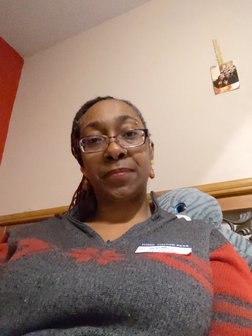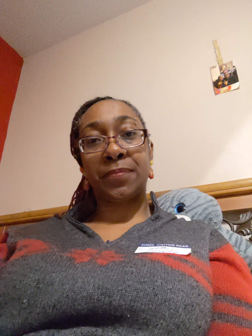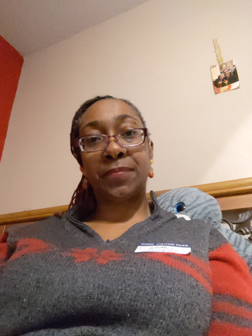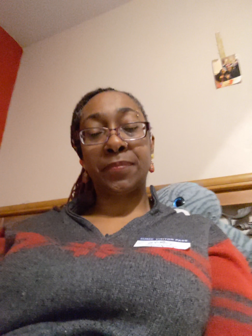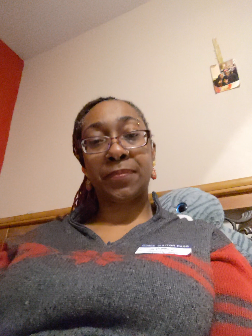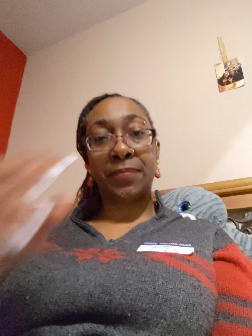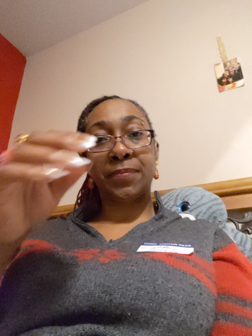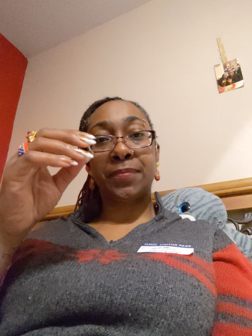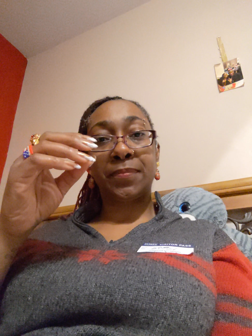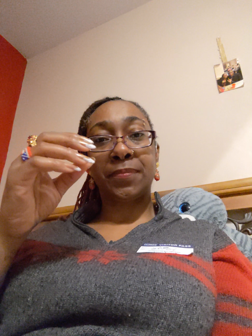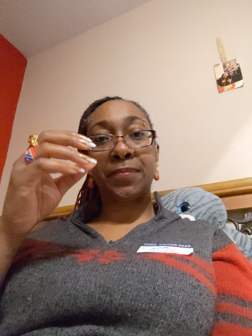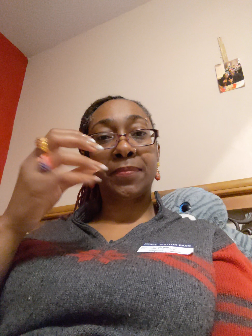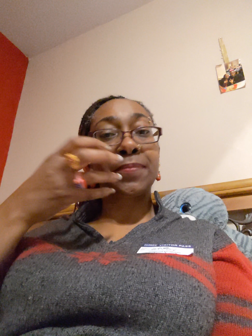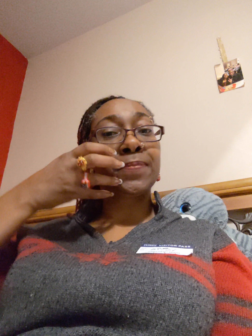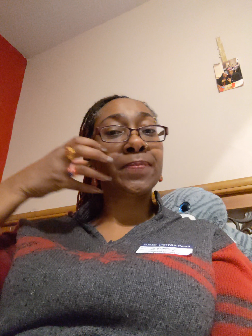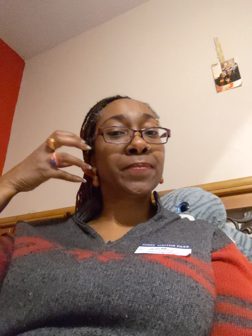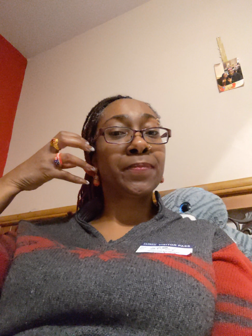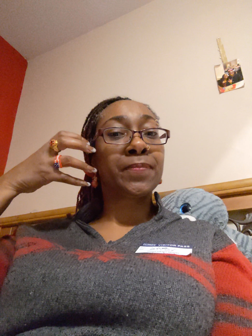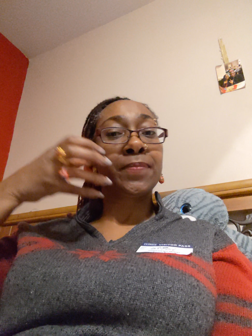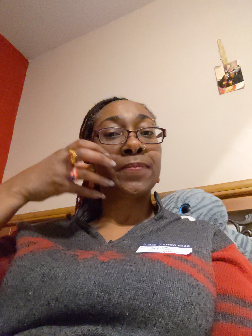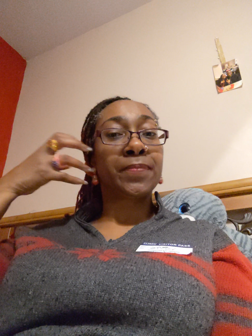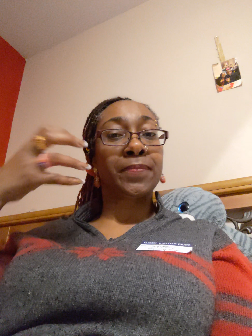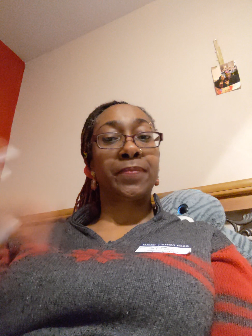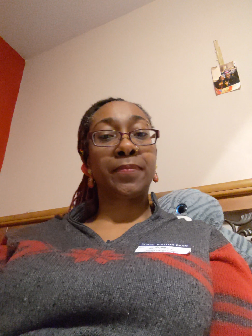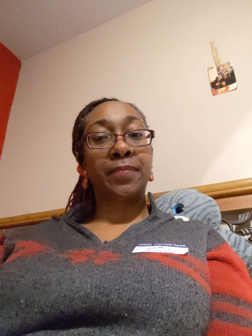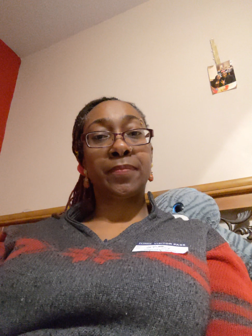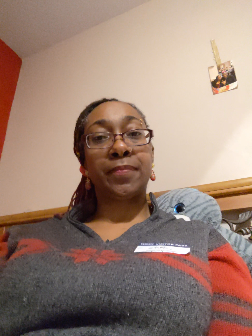tiger